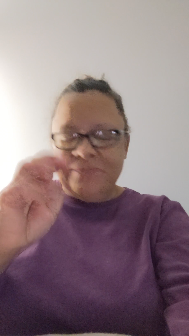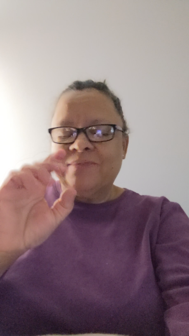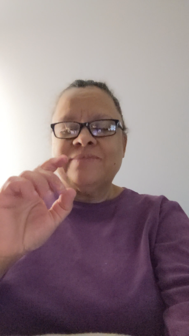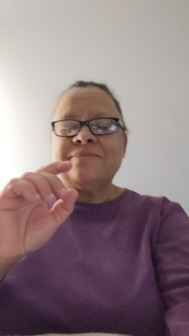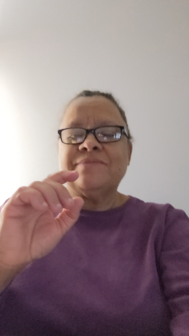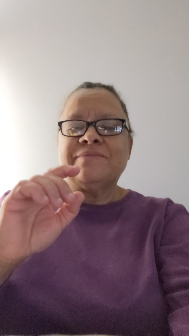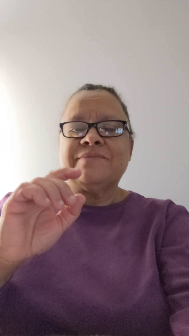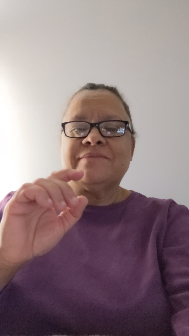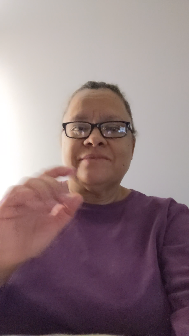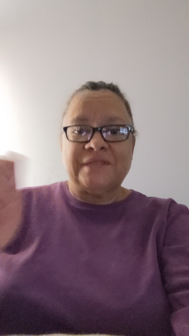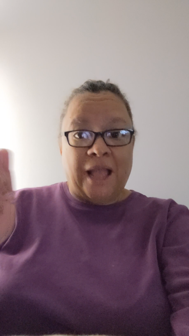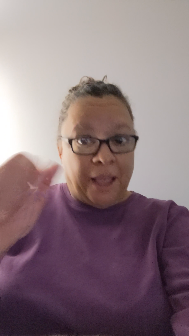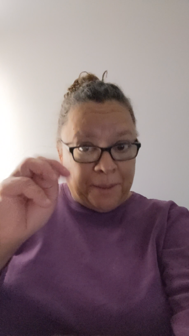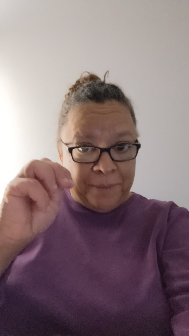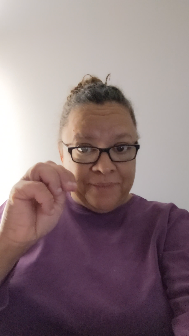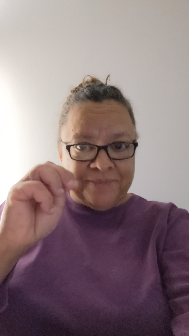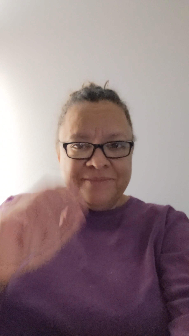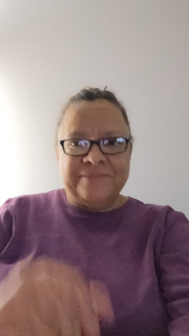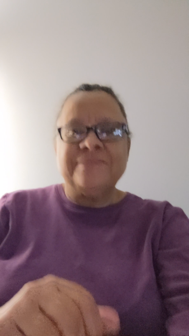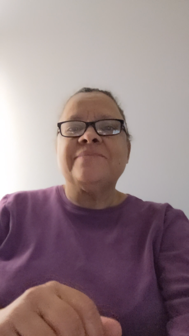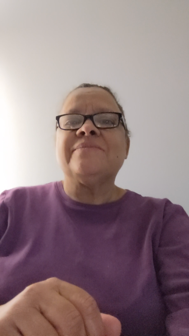am